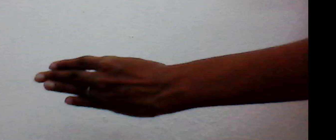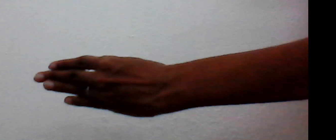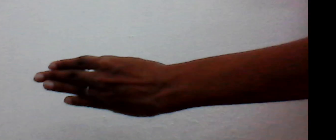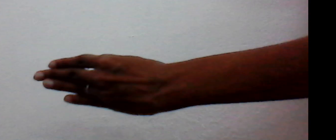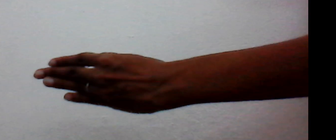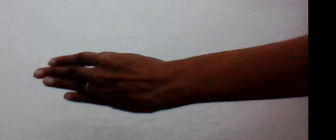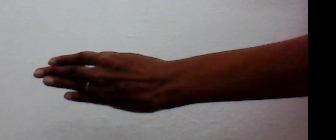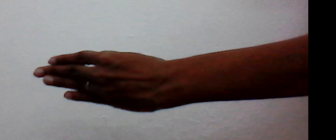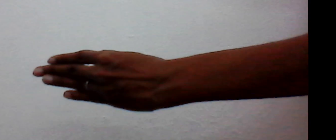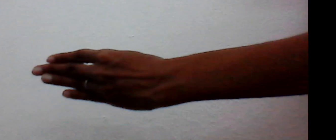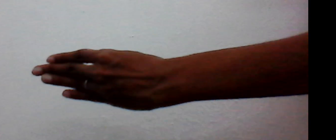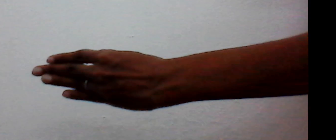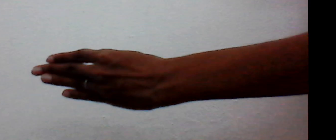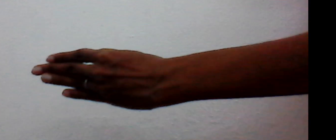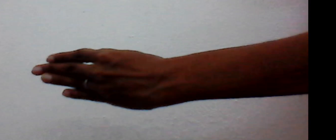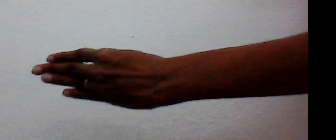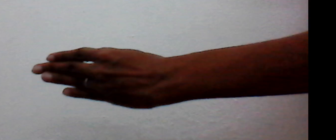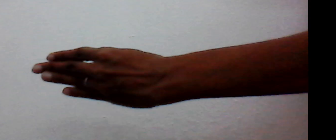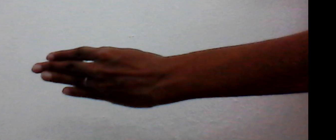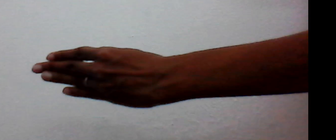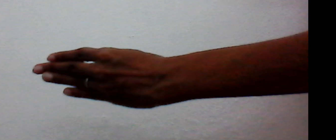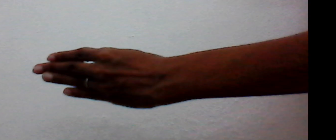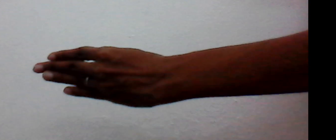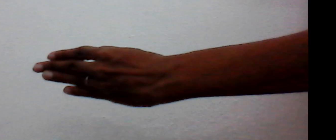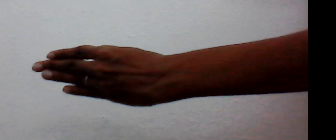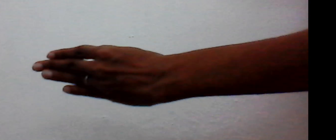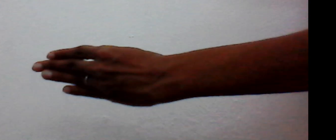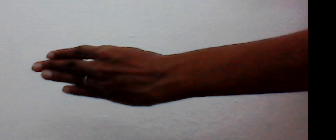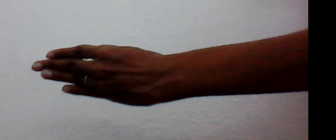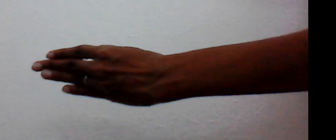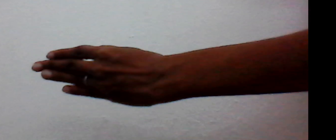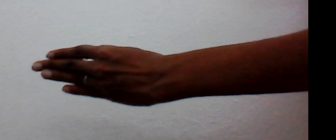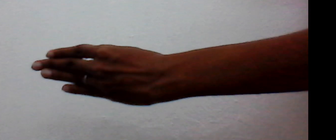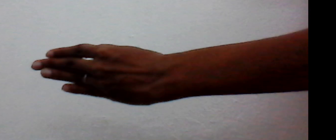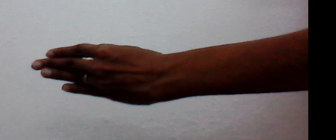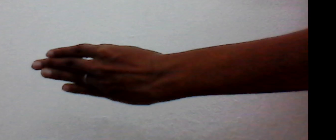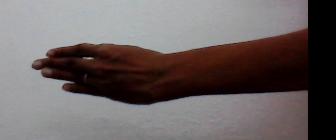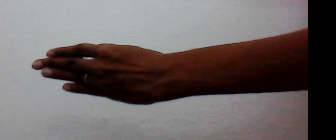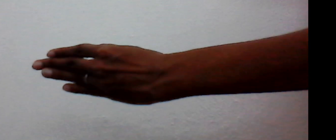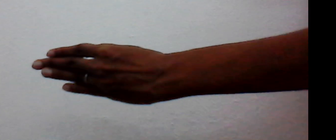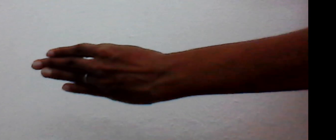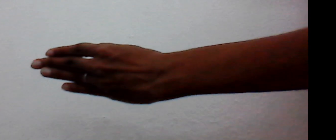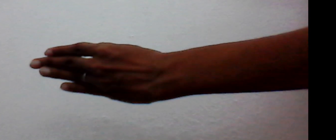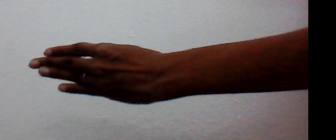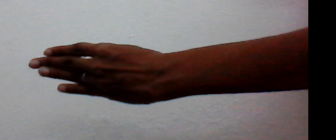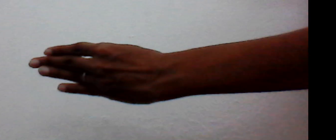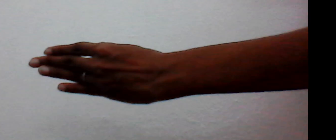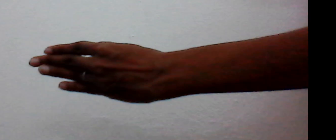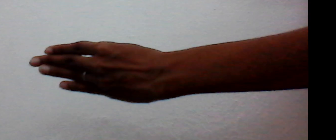അ